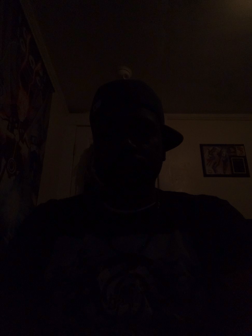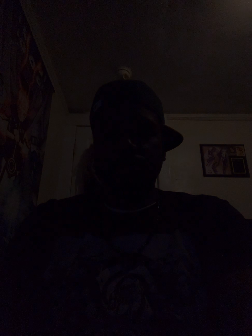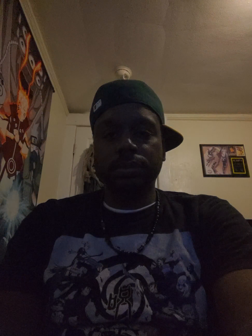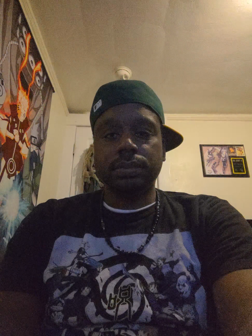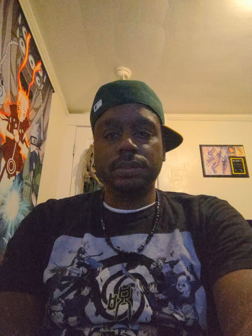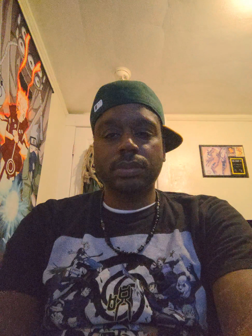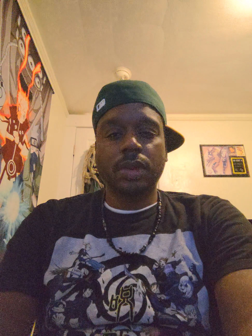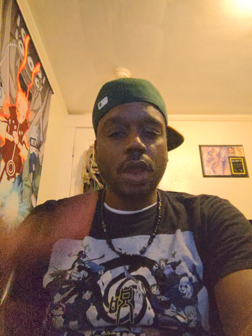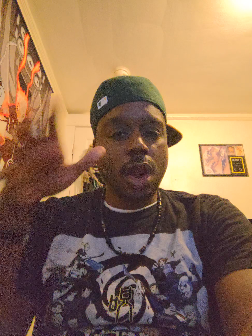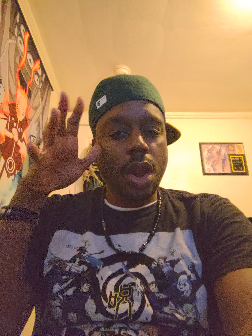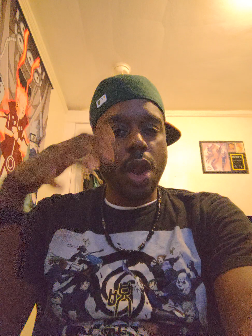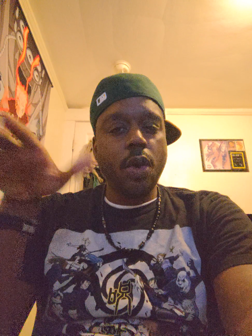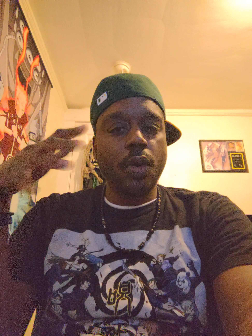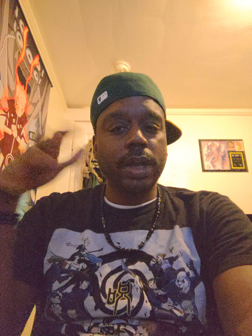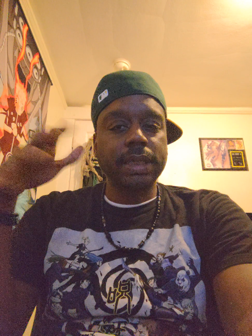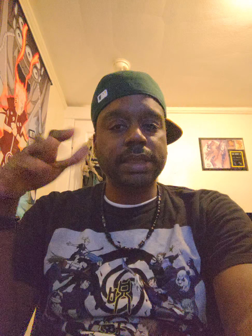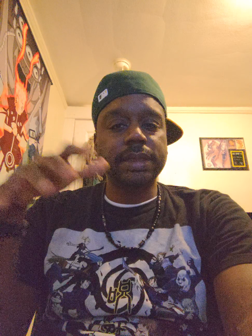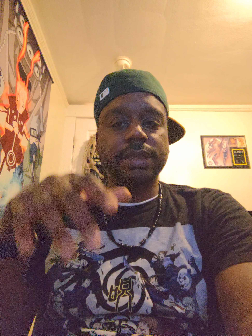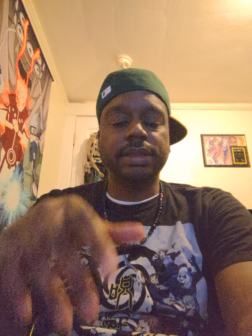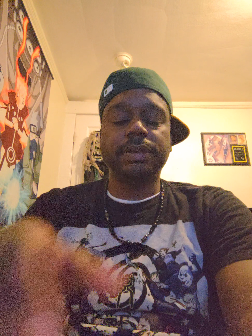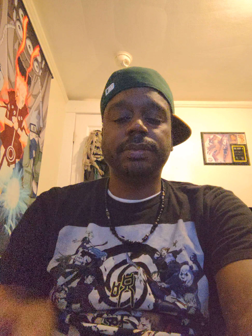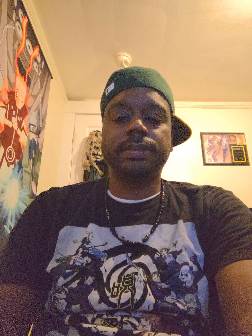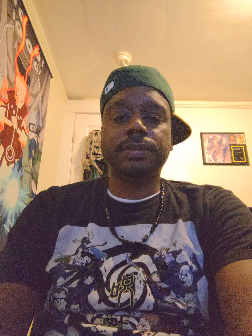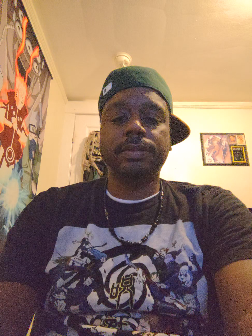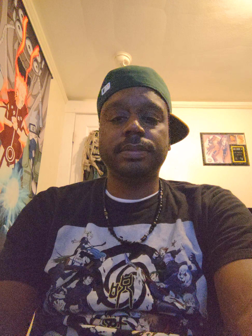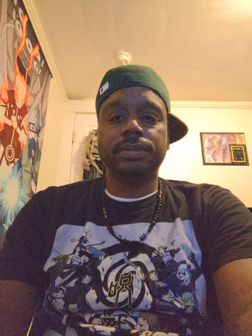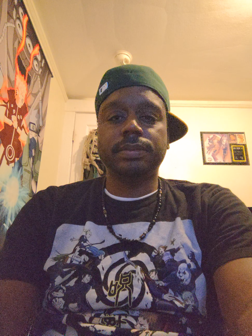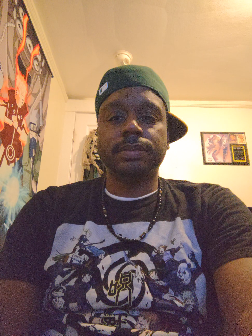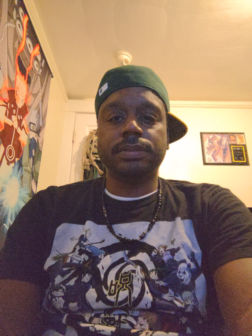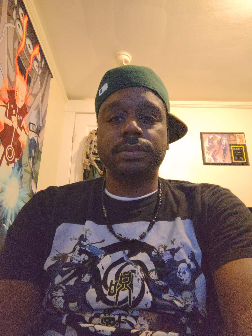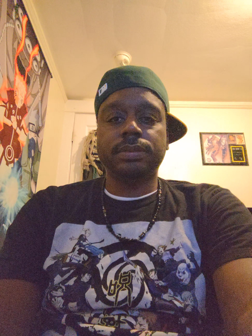noisy